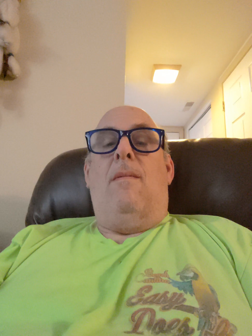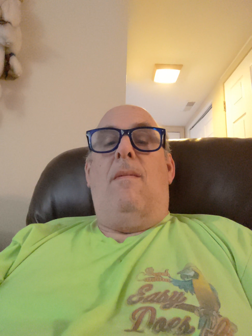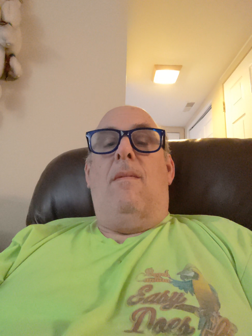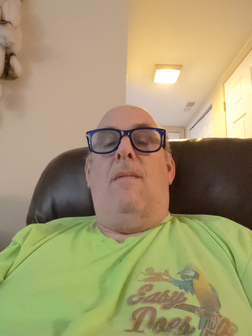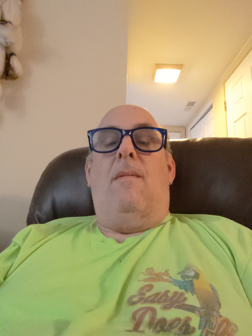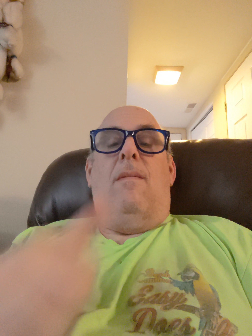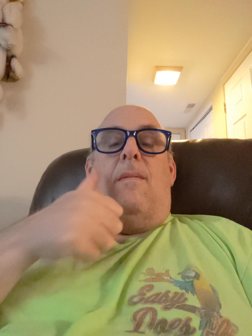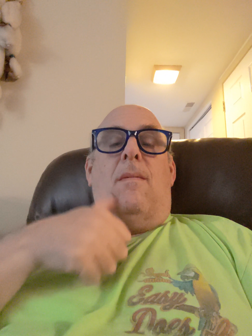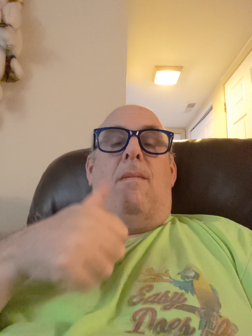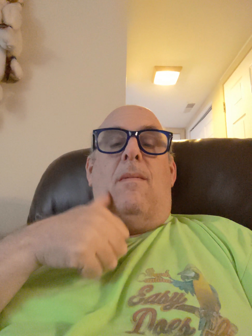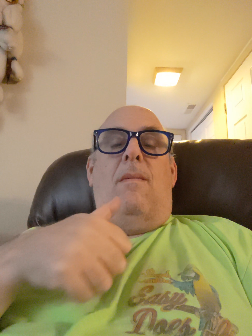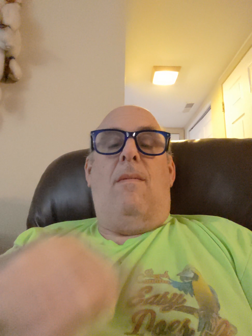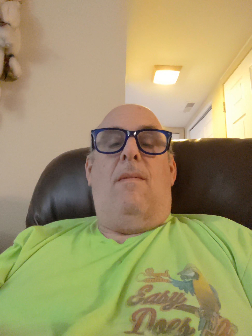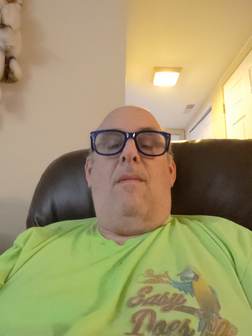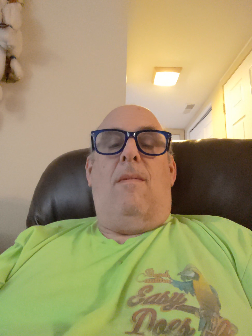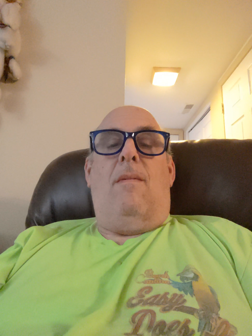girl